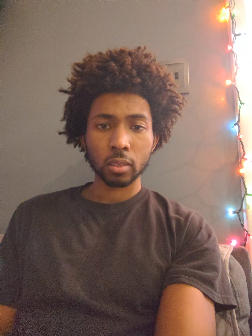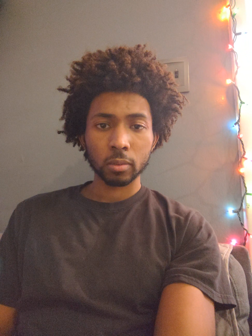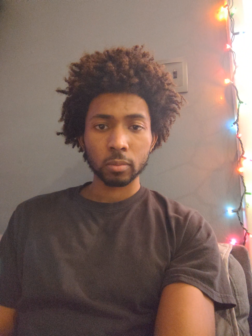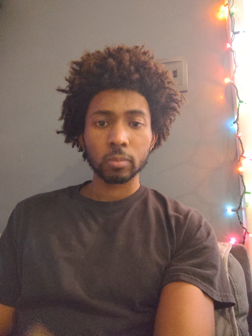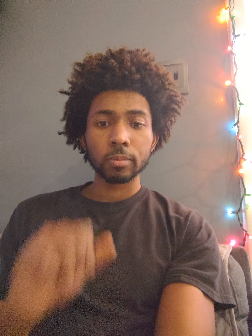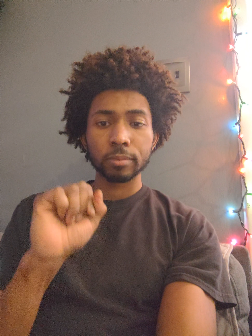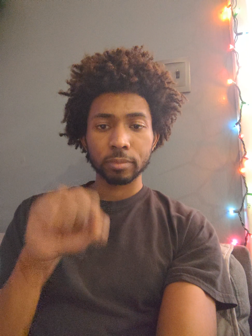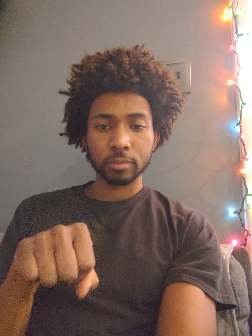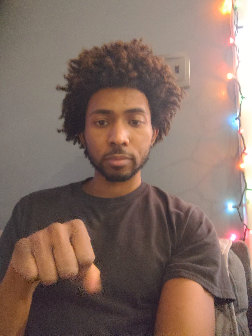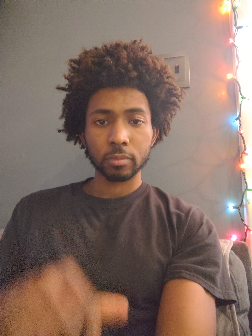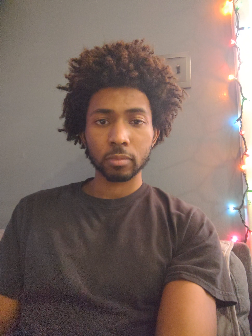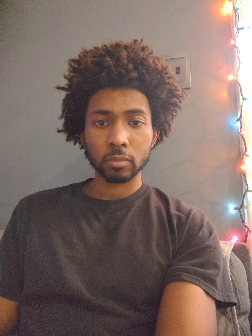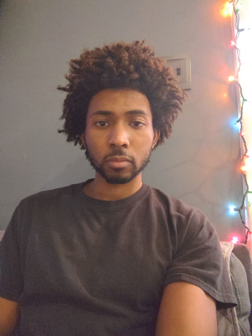can